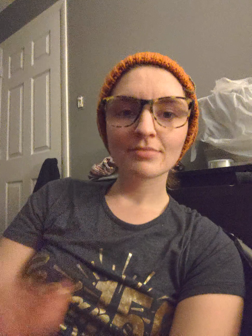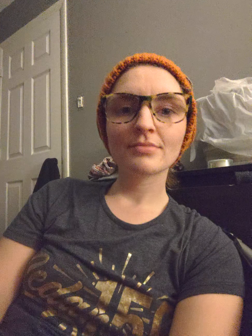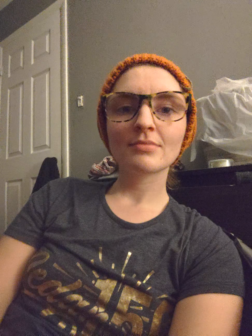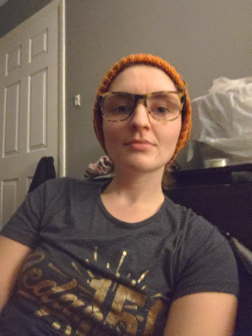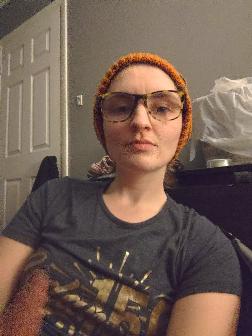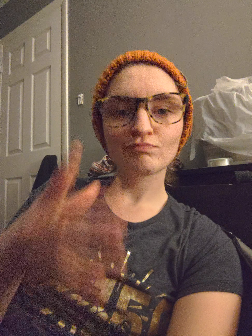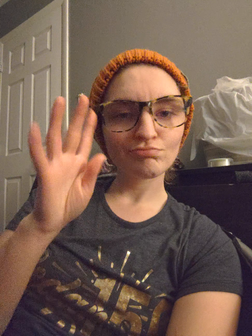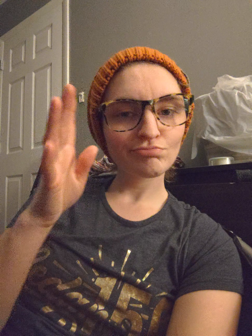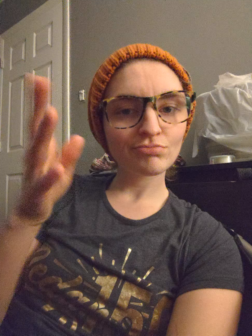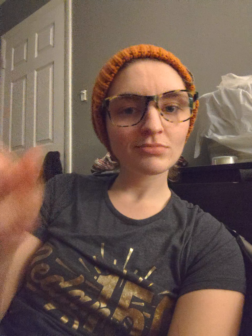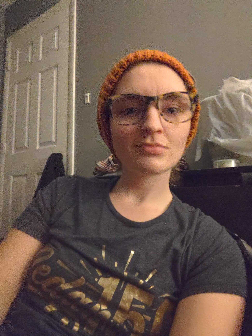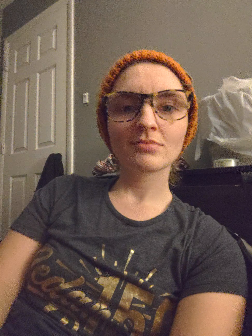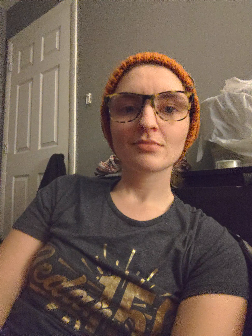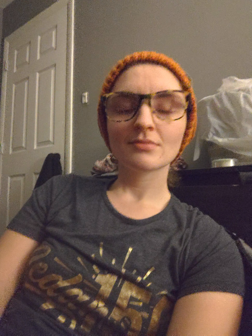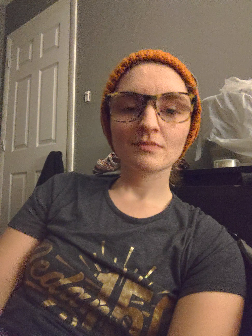pretend